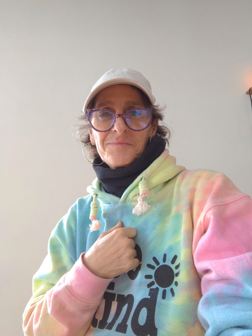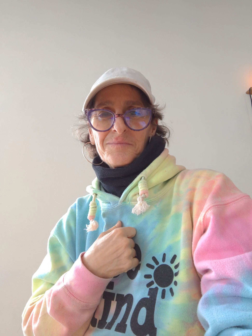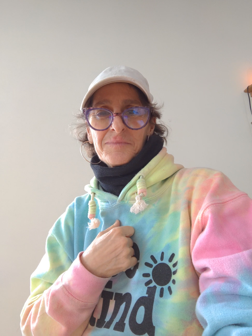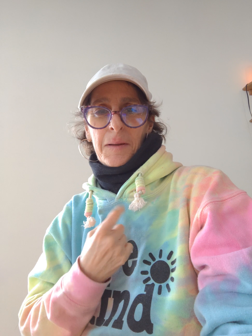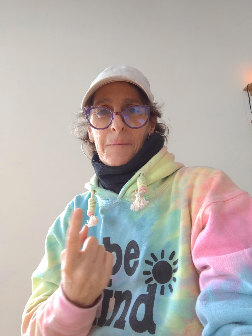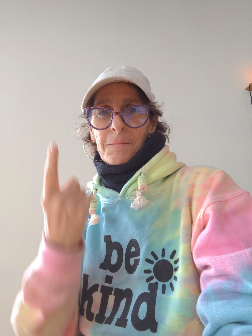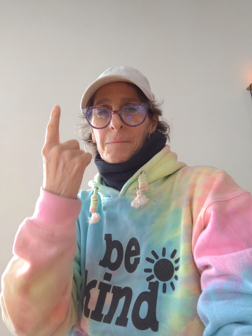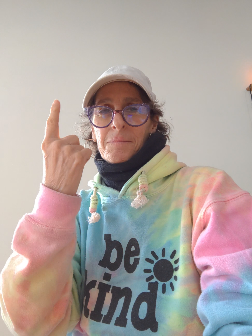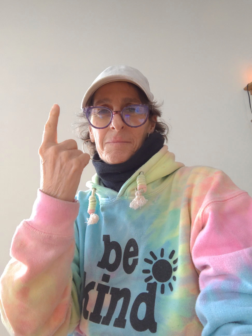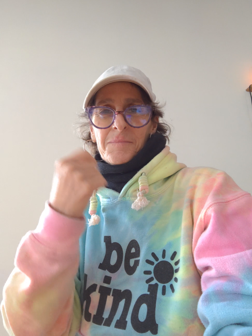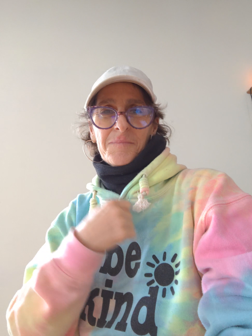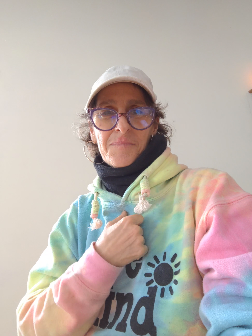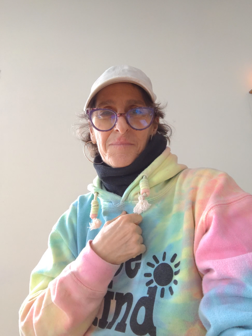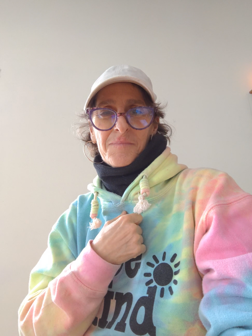up